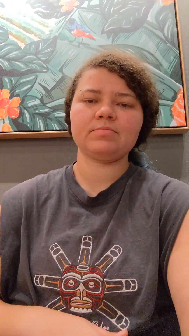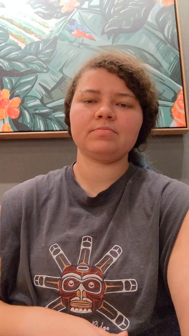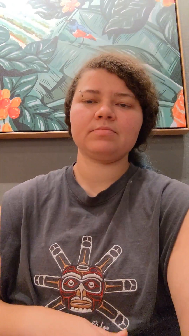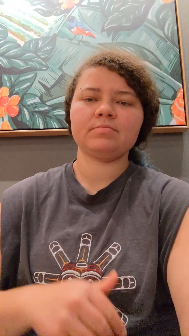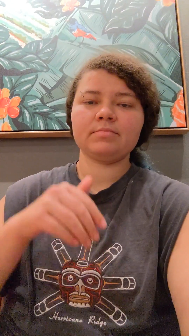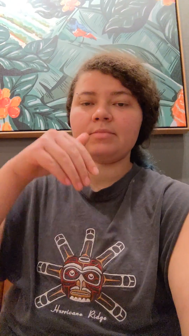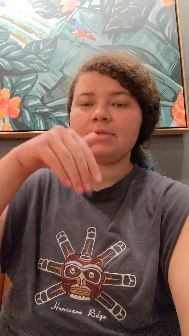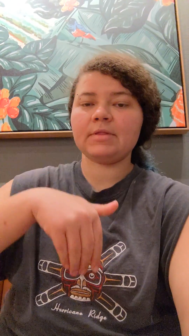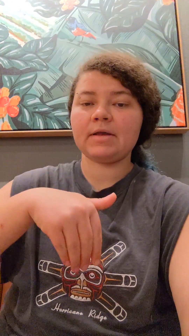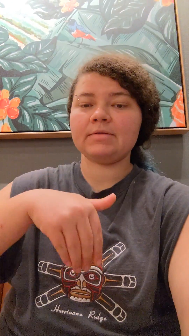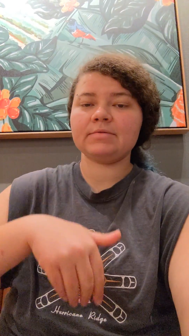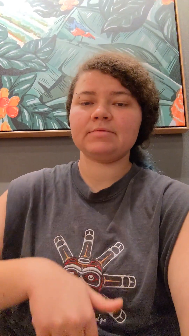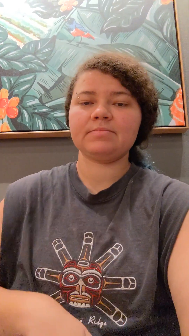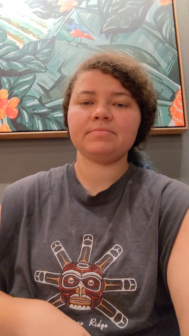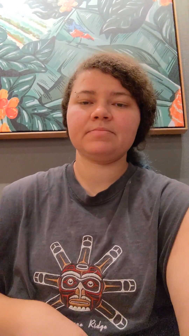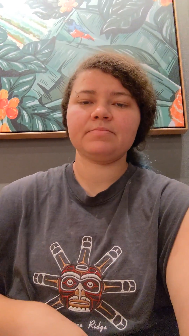night night